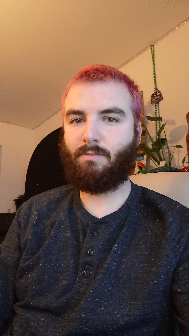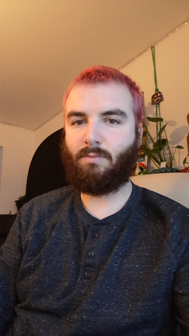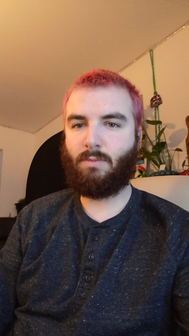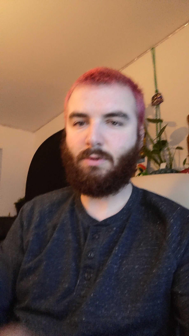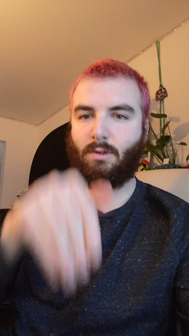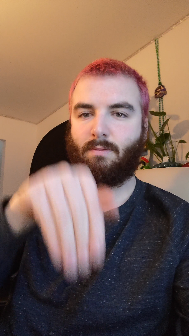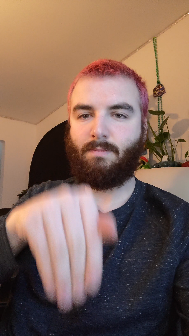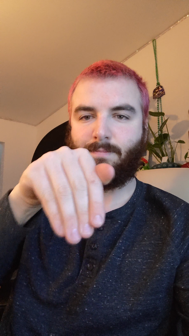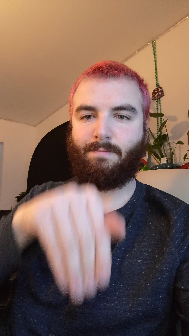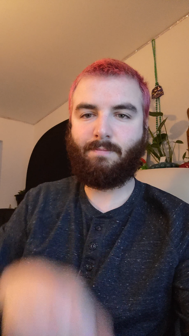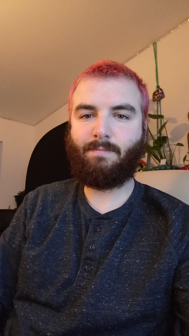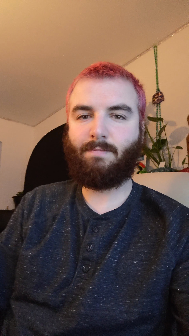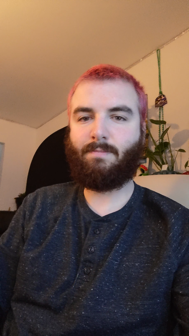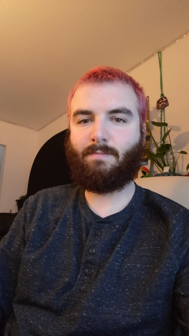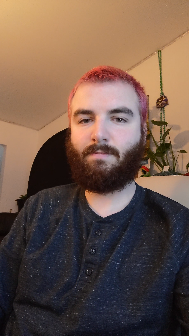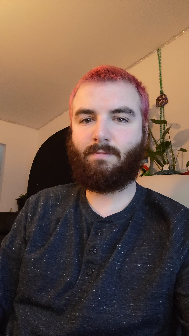night night